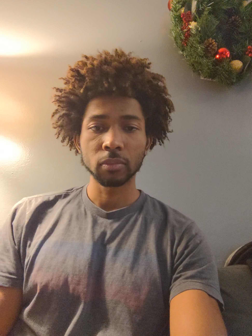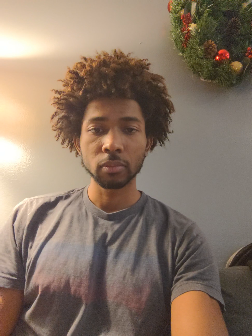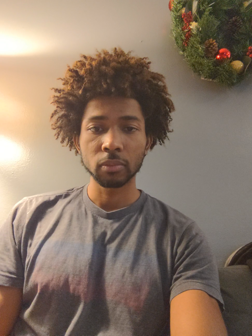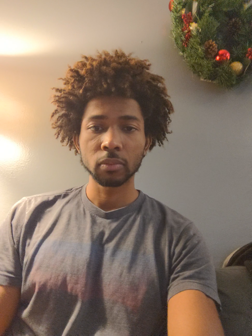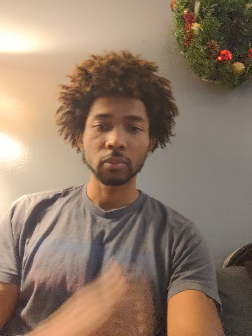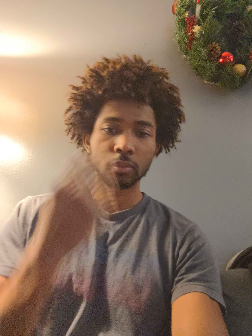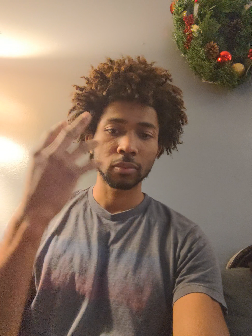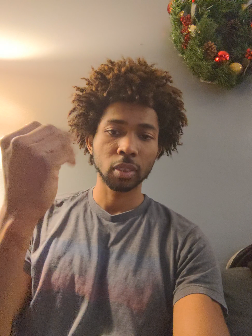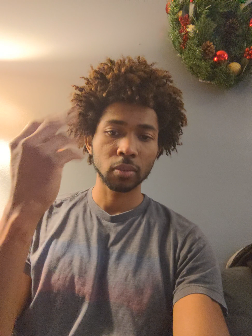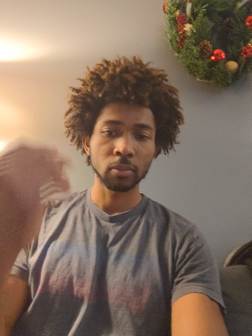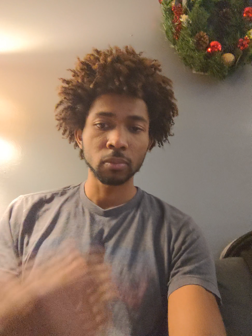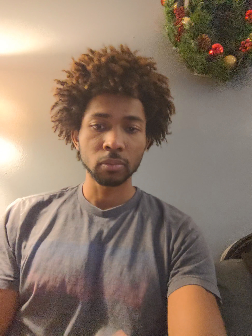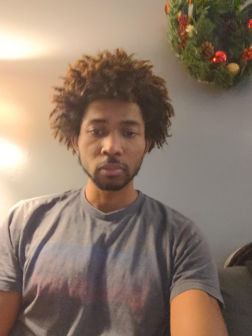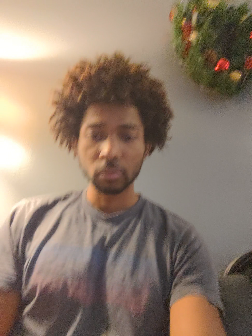outside